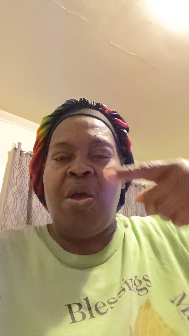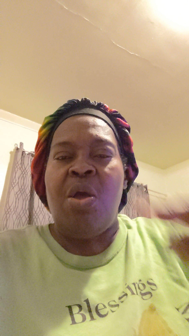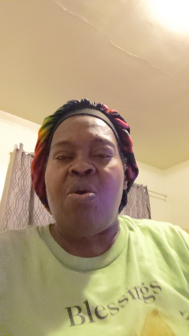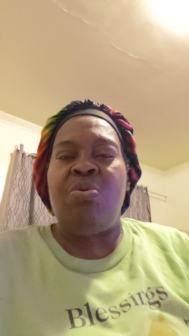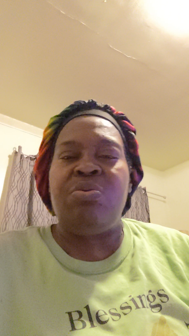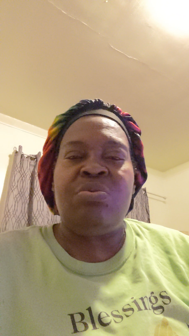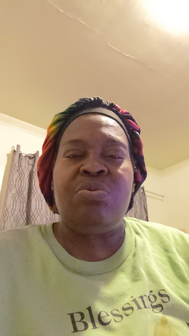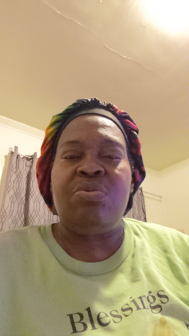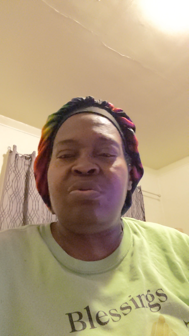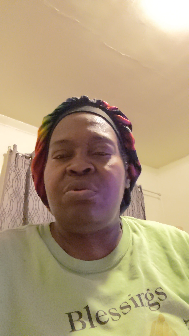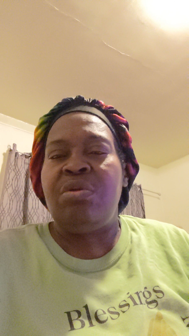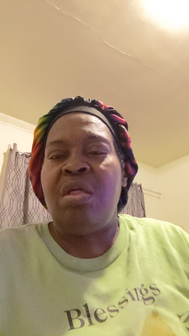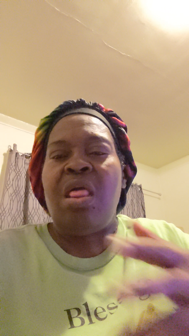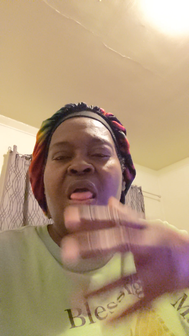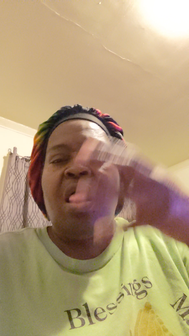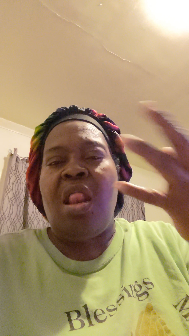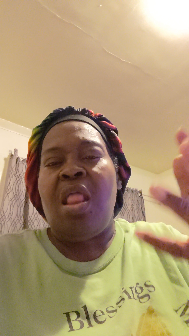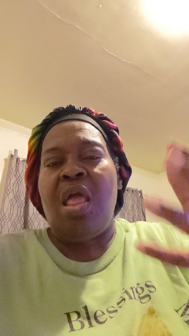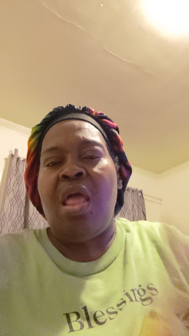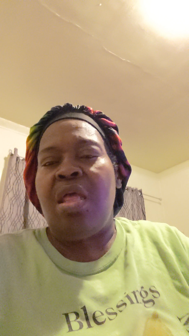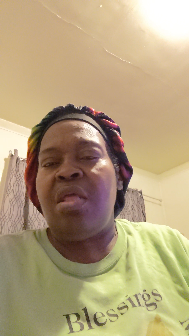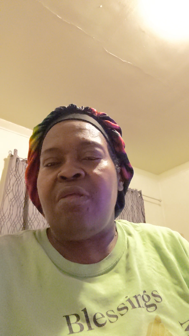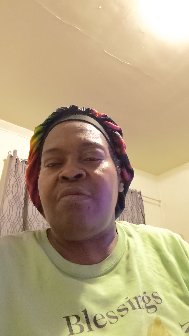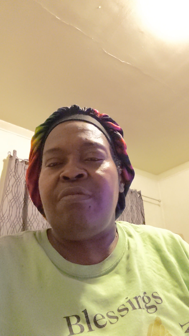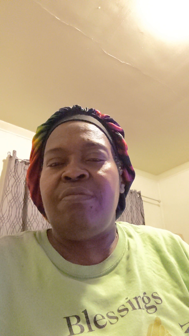a lot